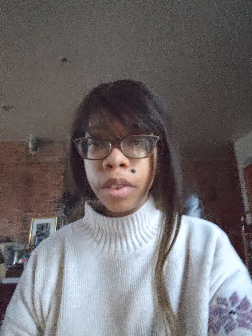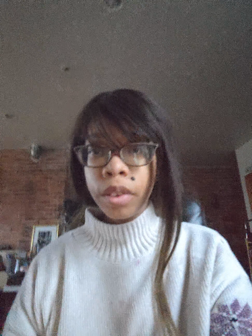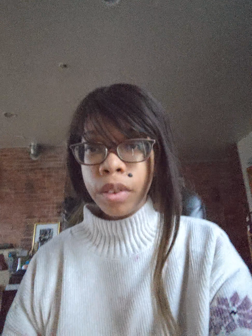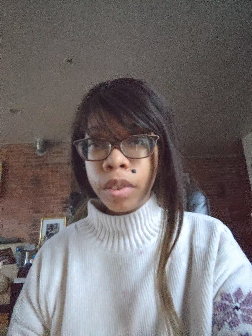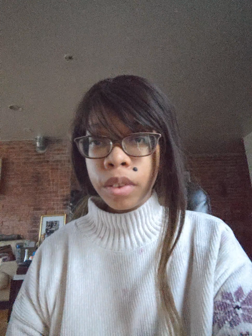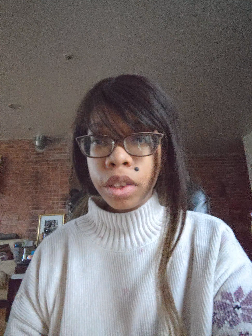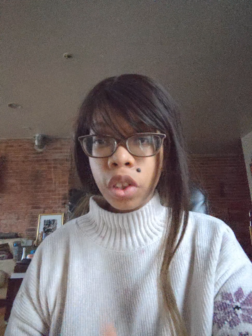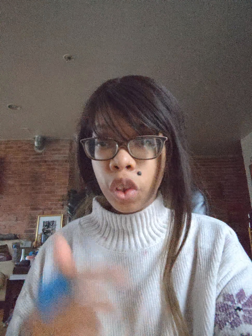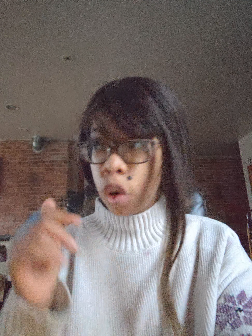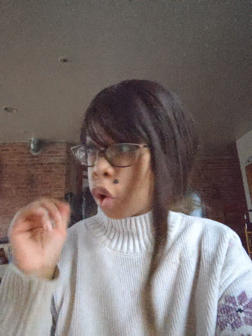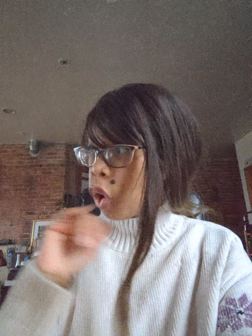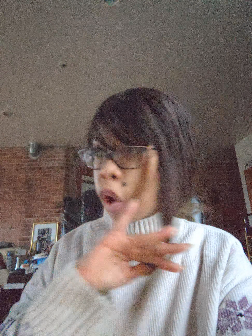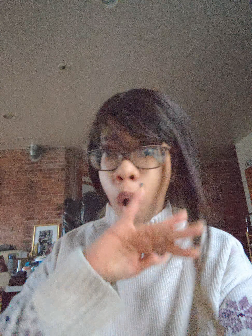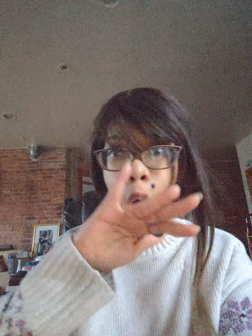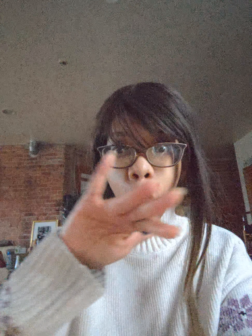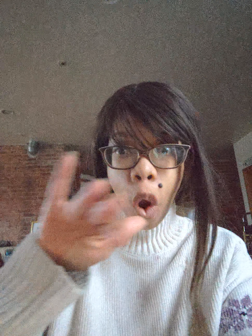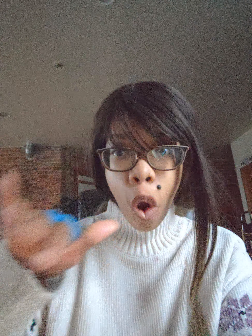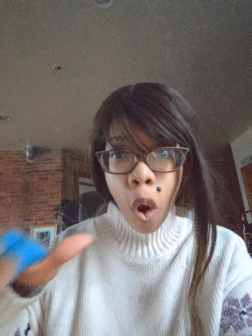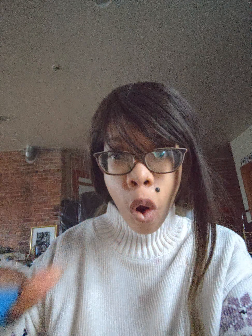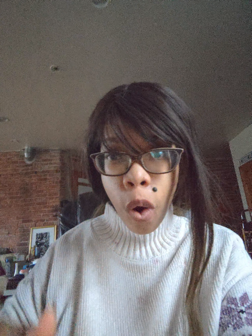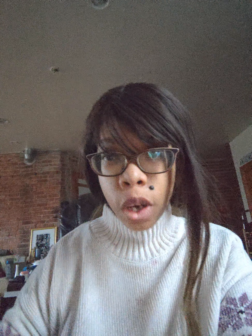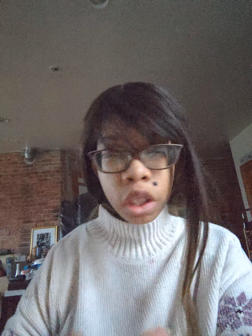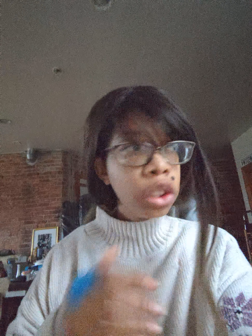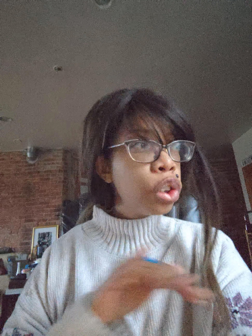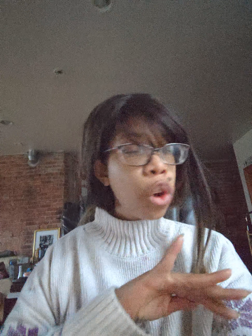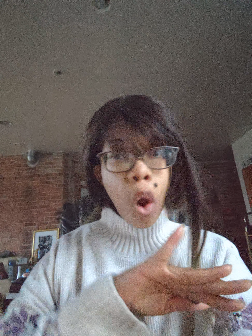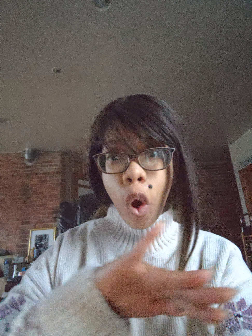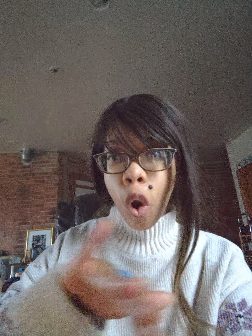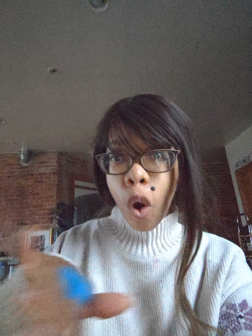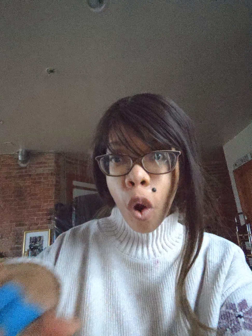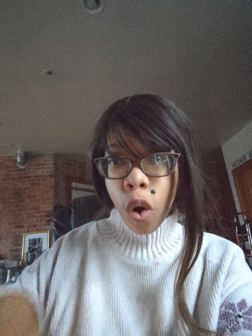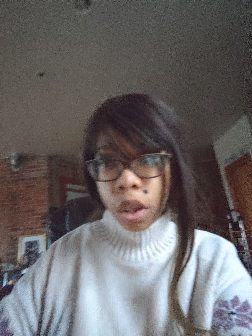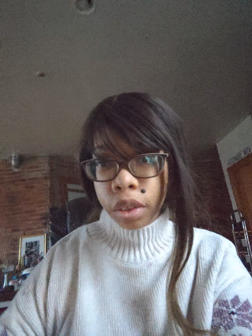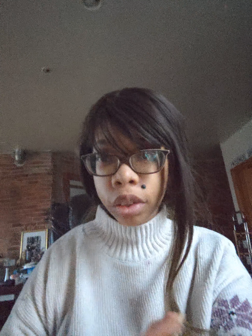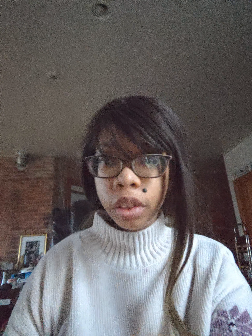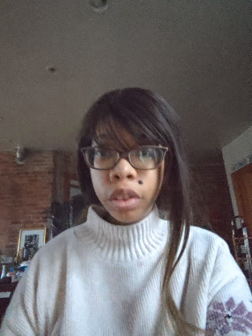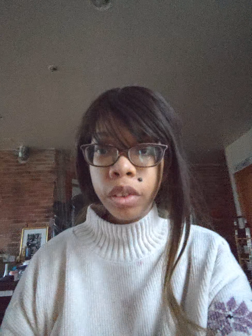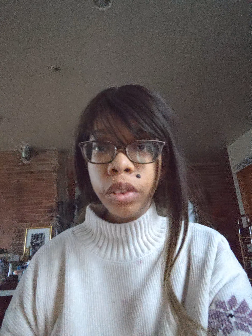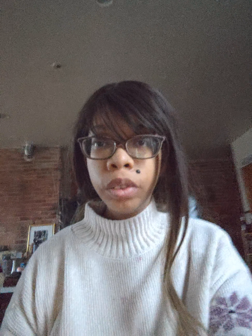all